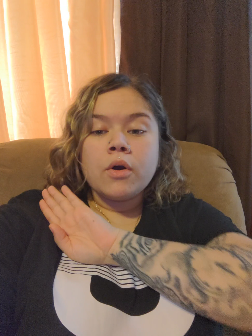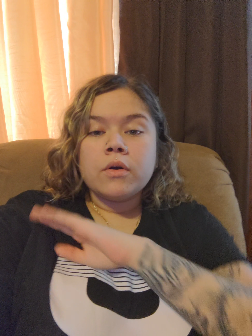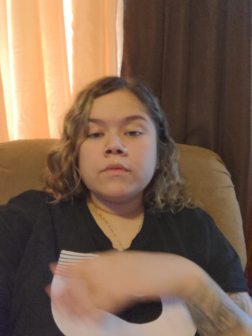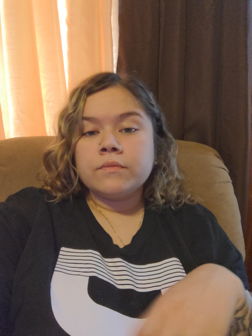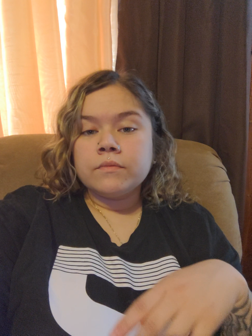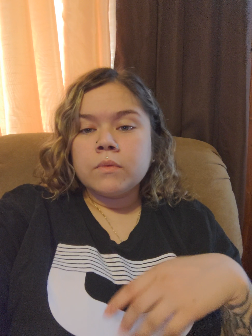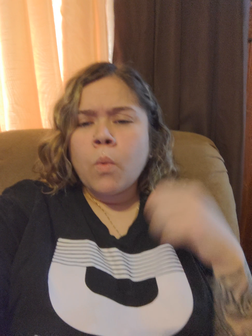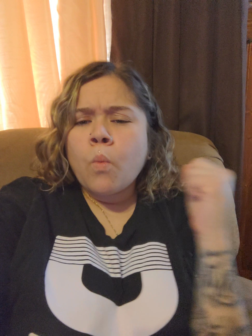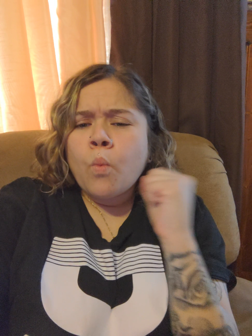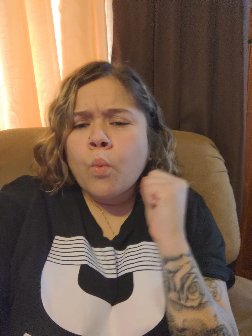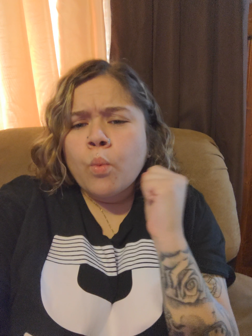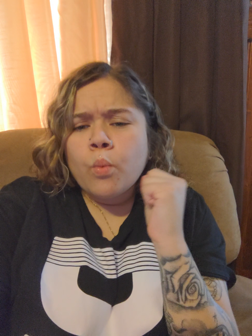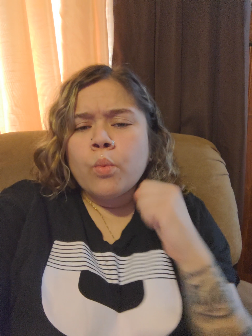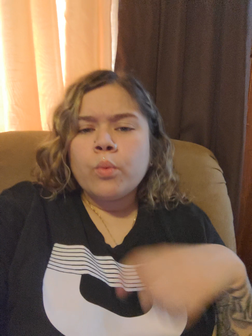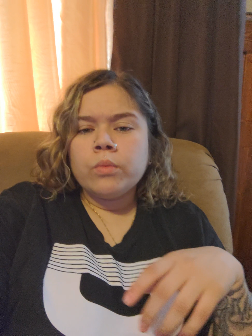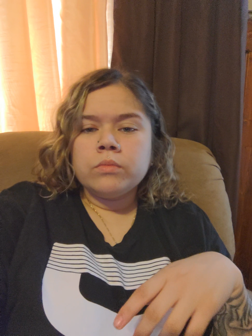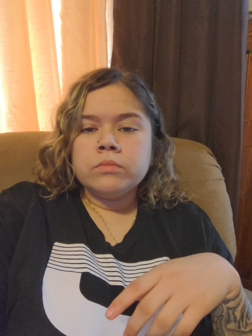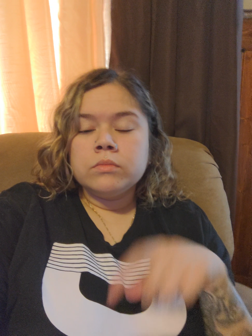cold